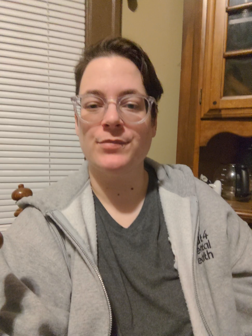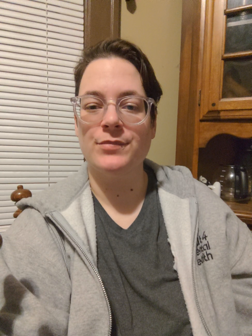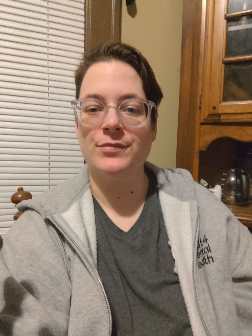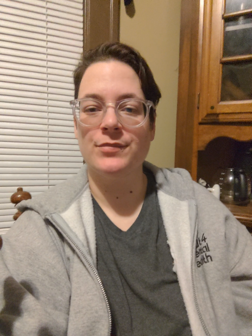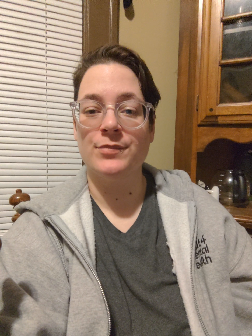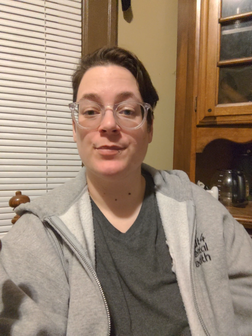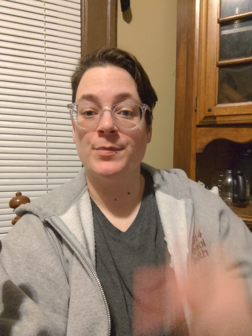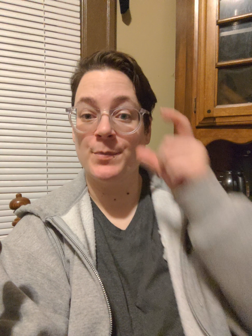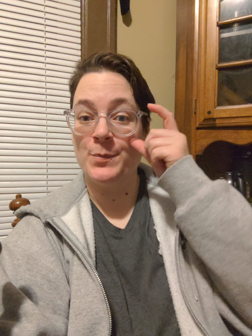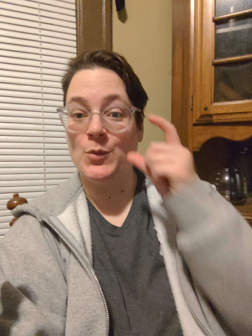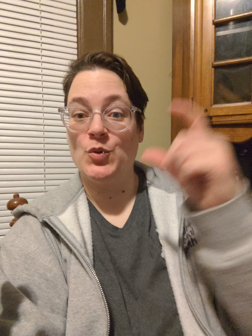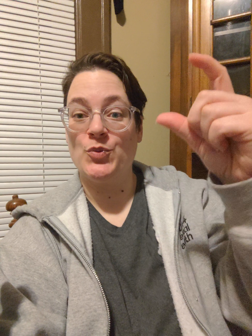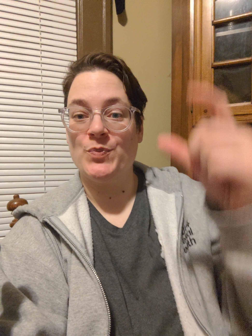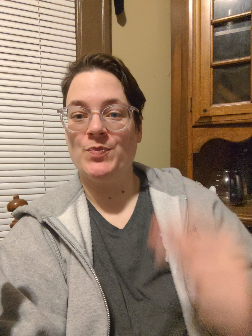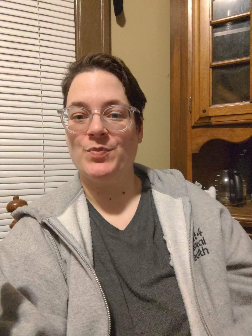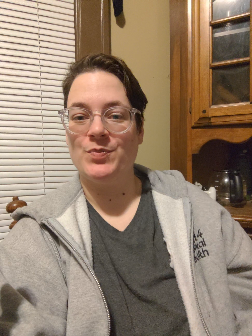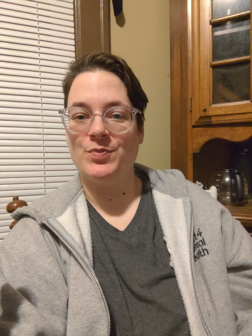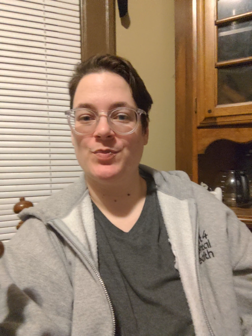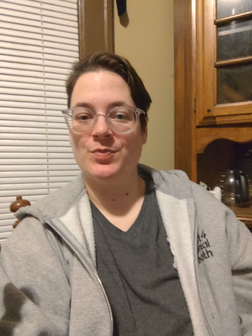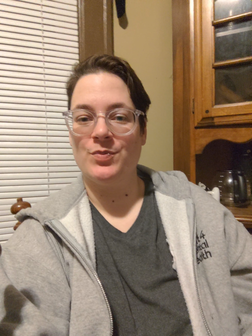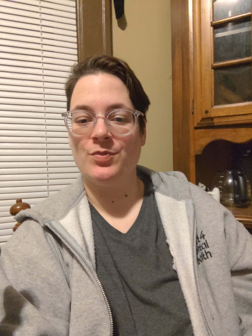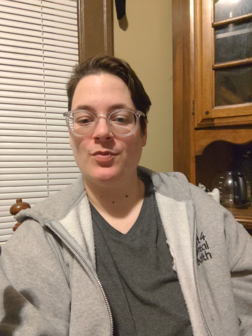moon